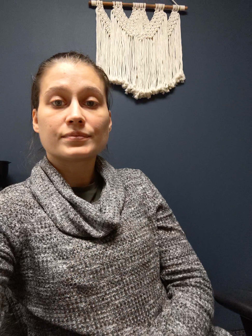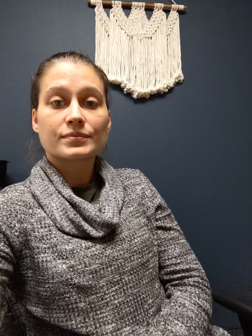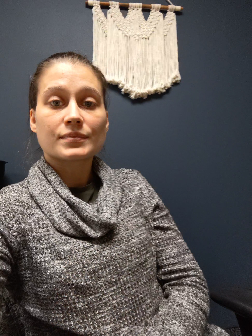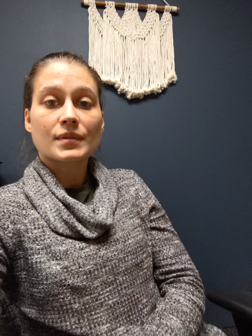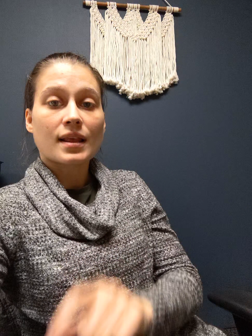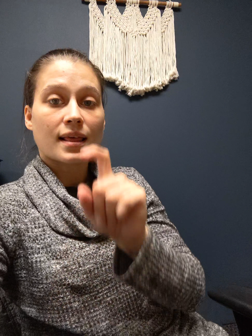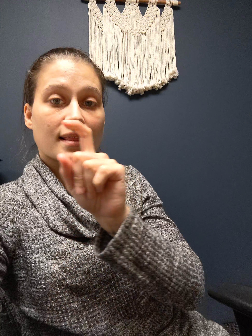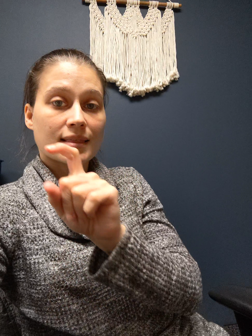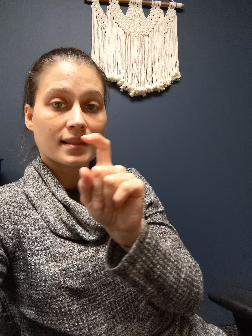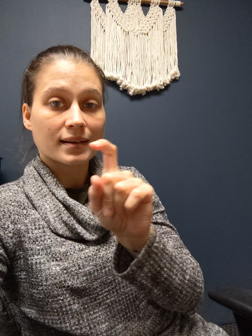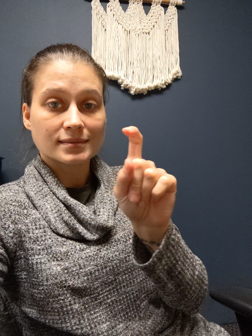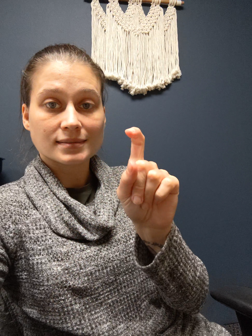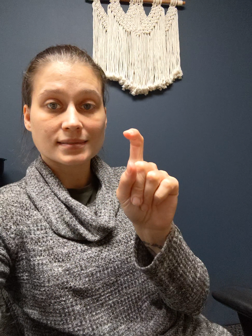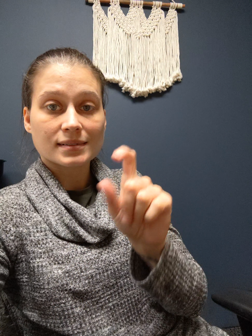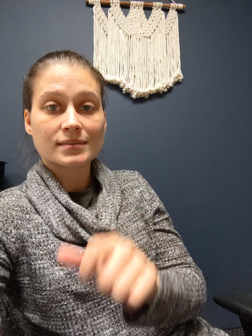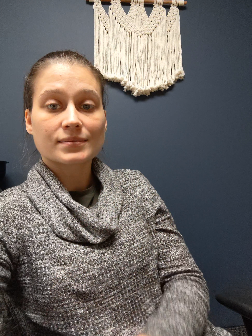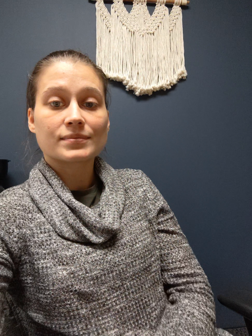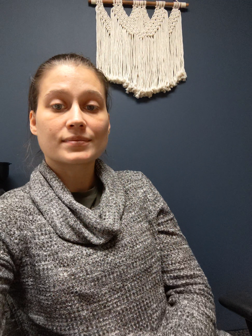closet